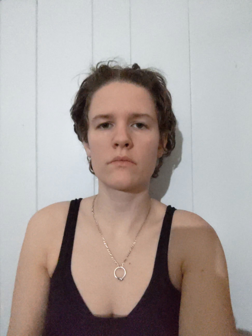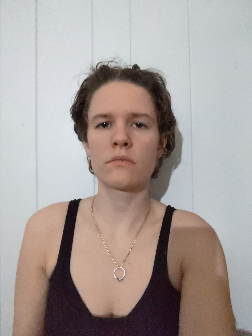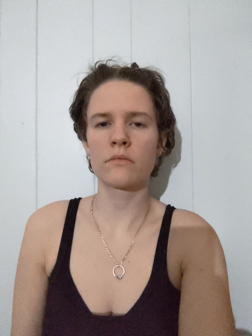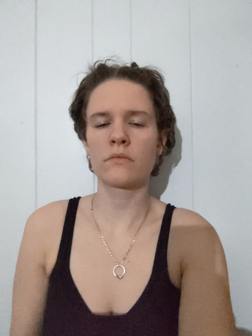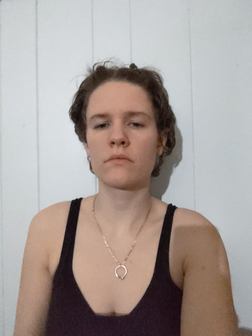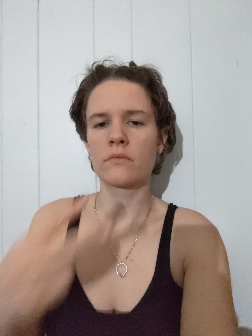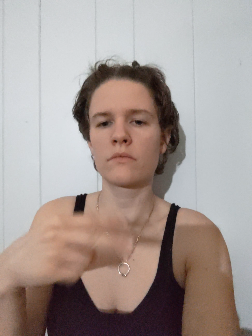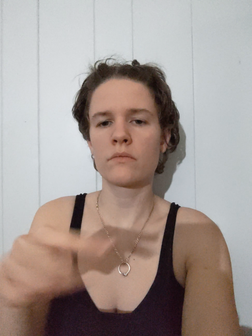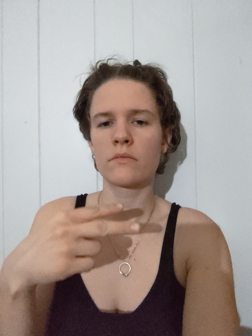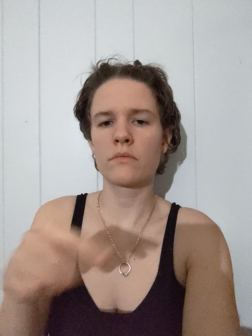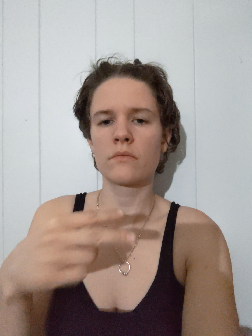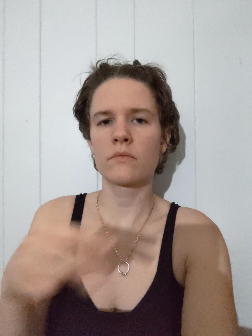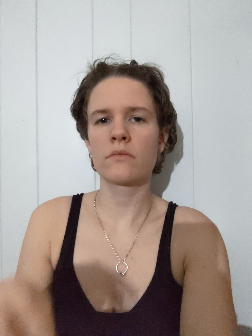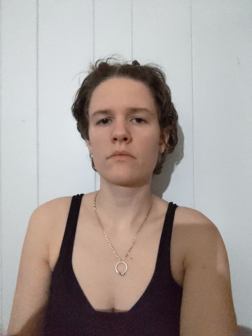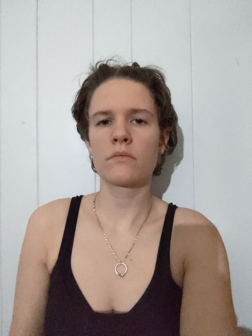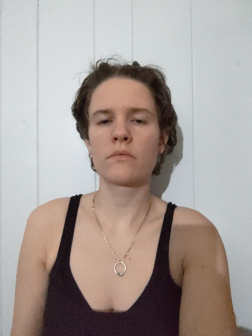dance